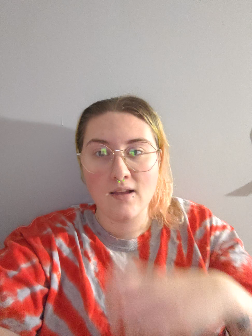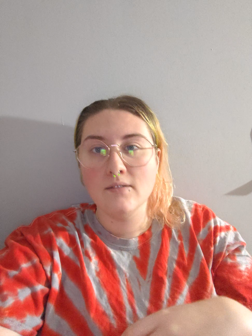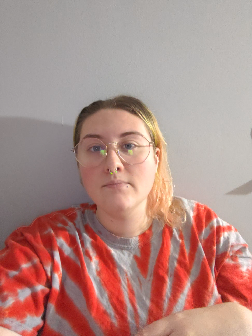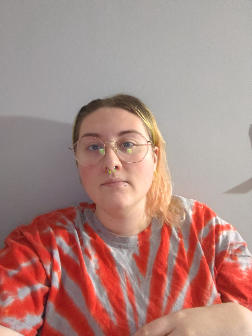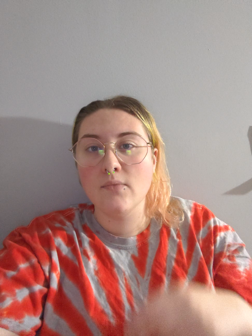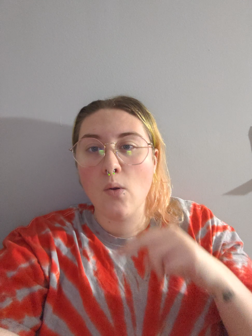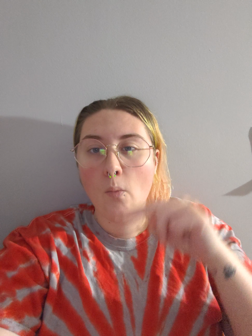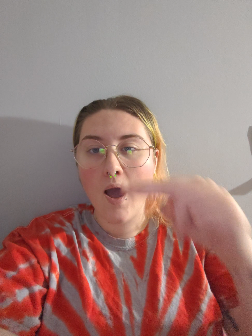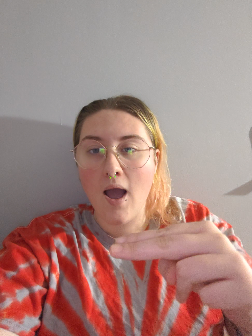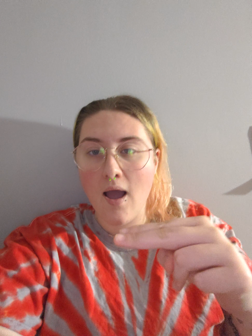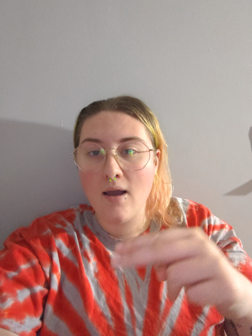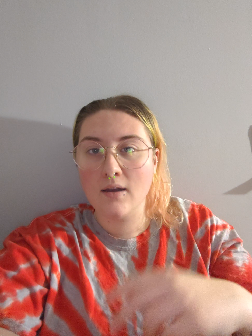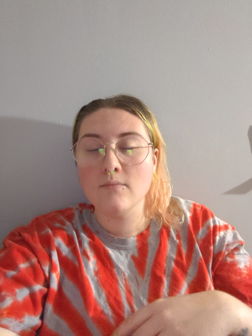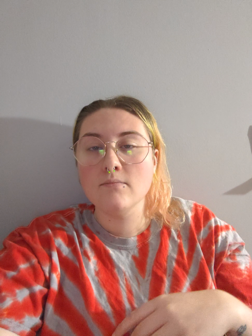ride